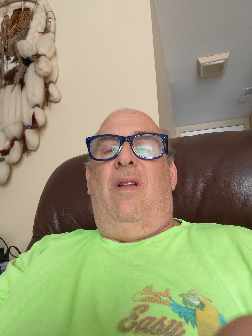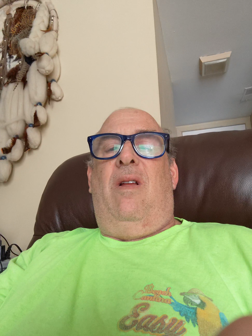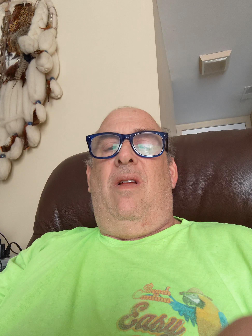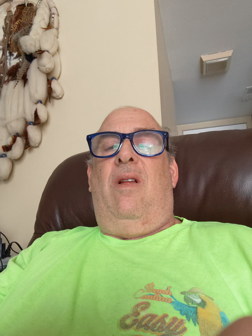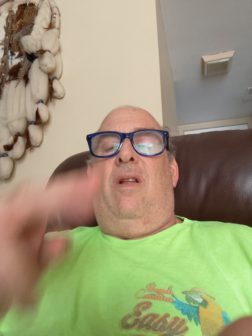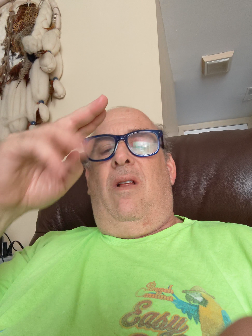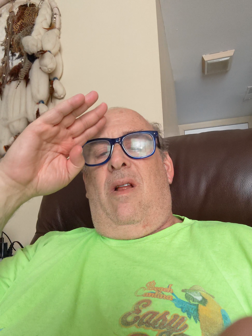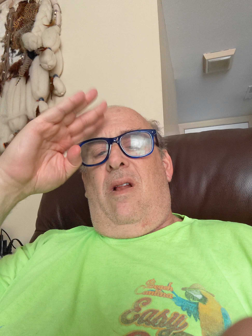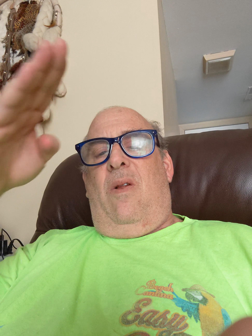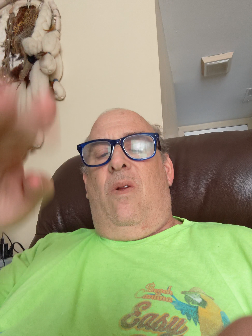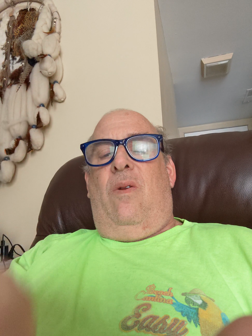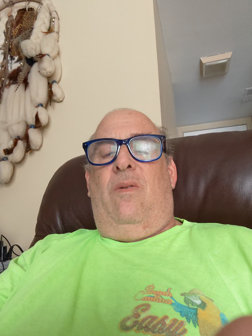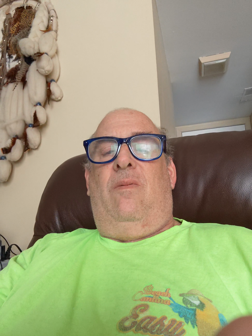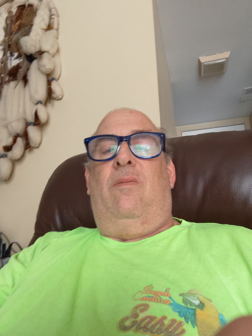hello